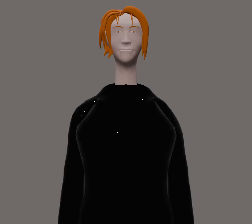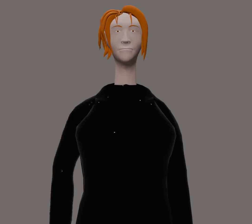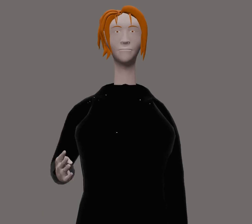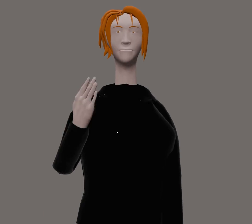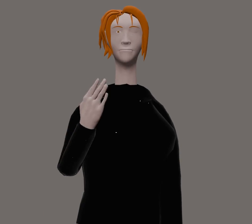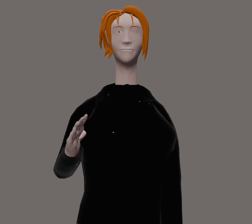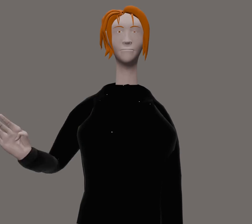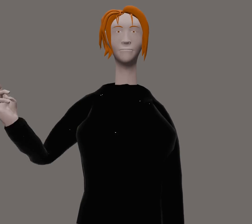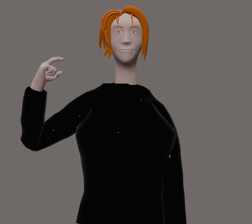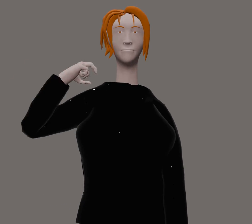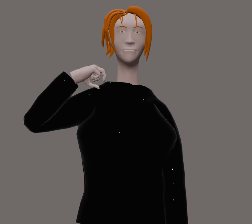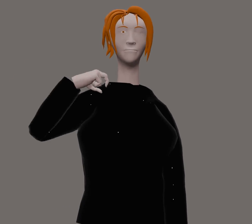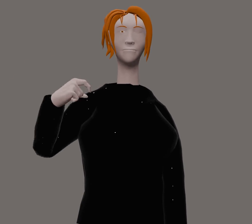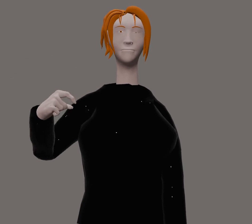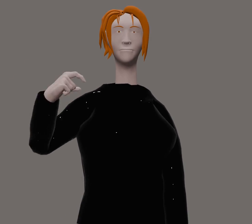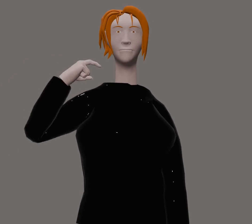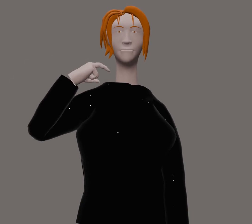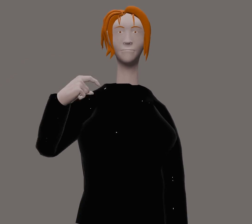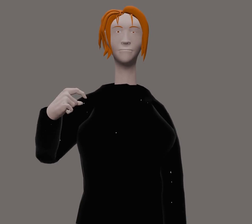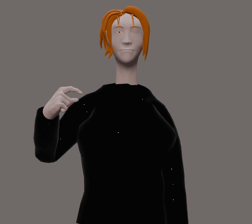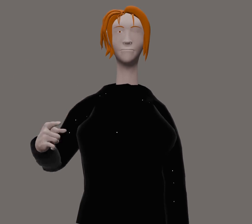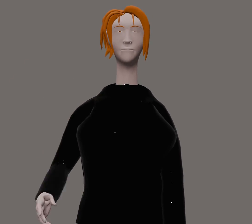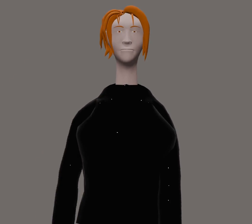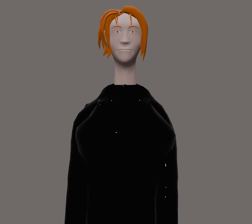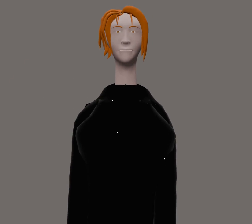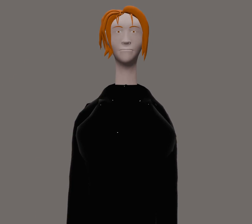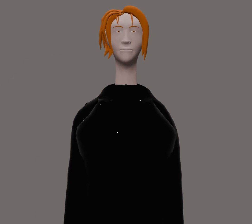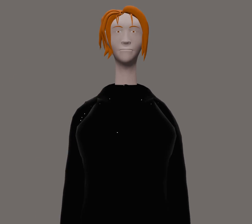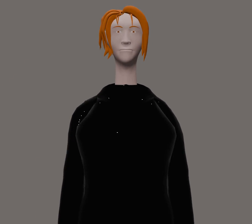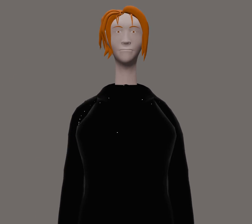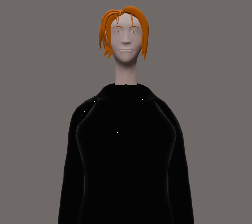Blue Collar